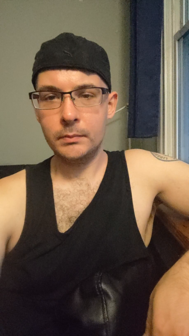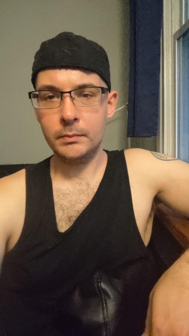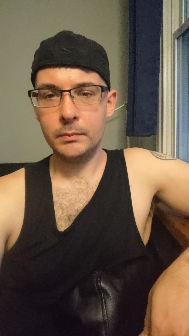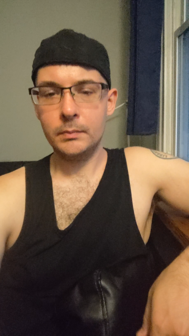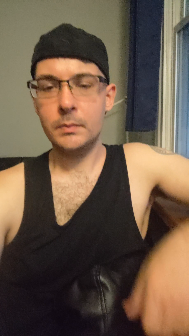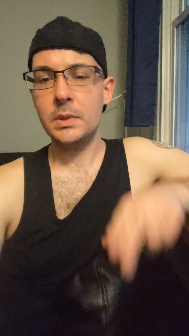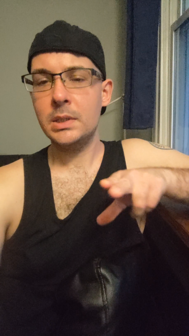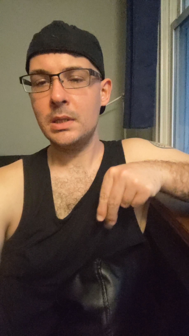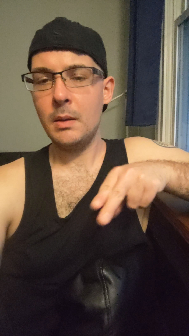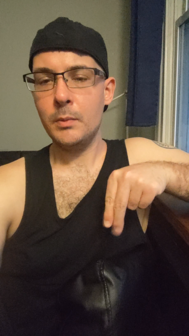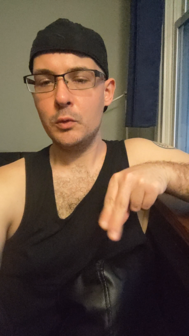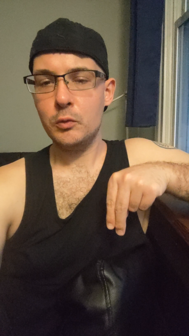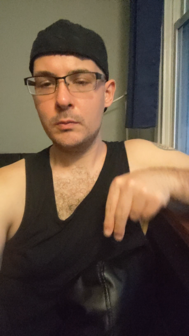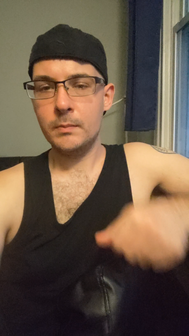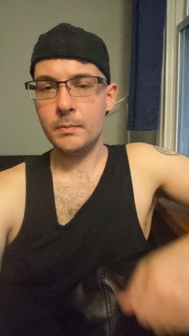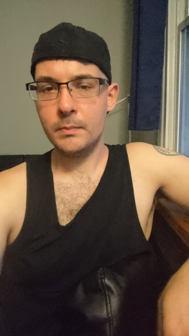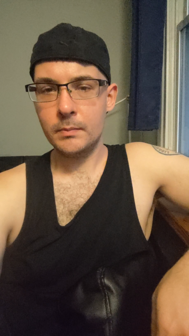diaper